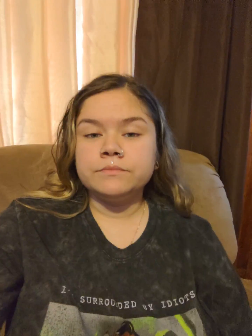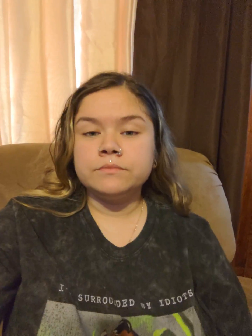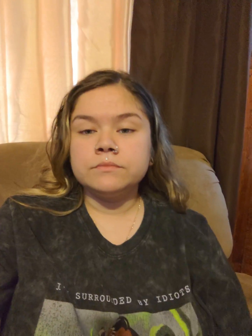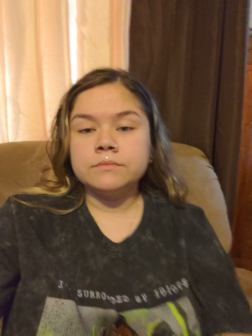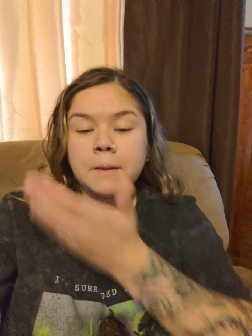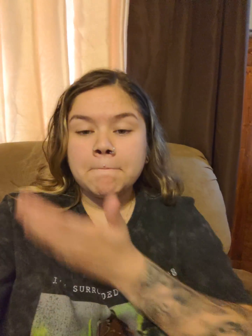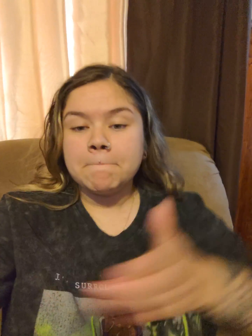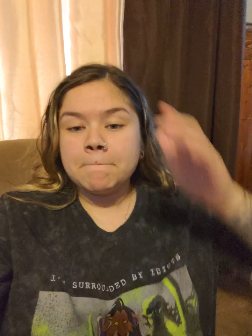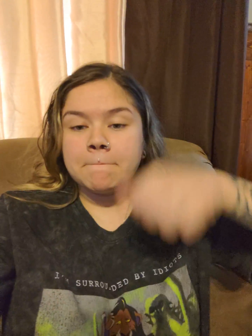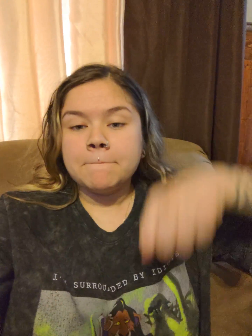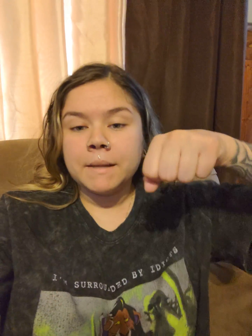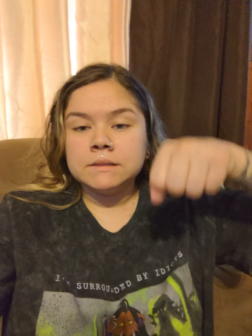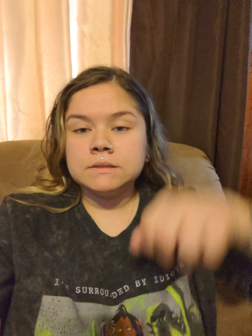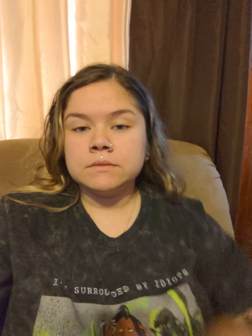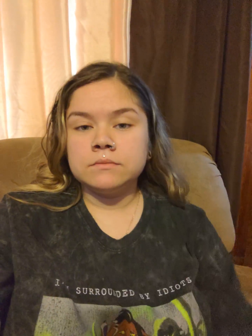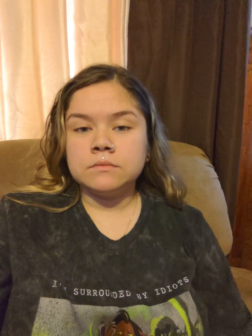basket